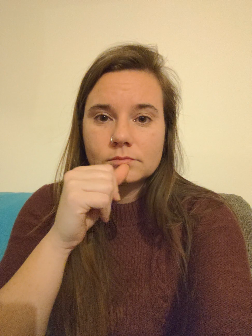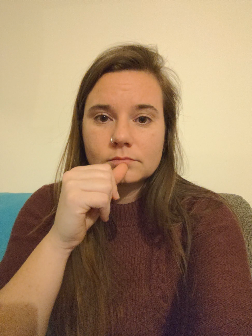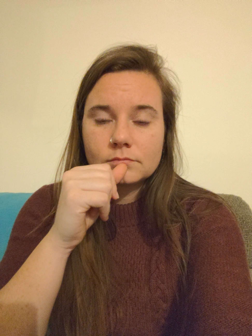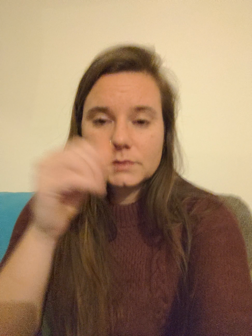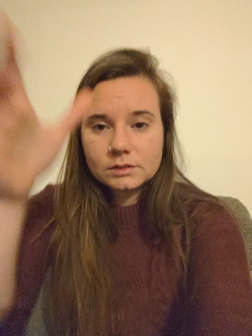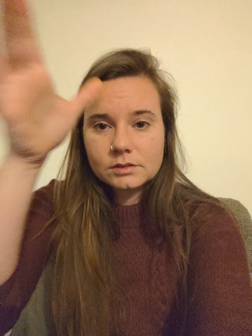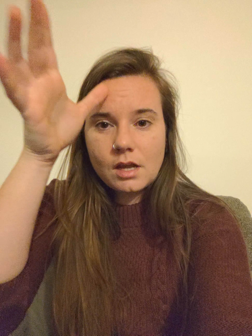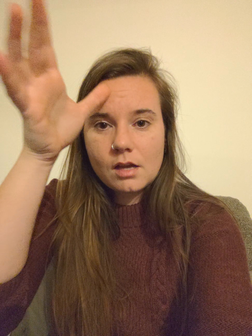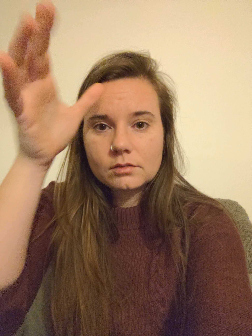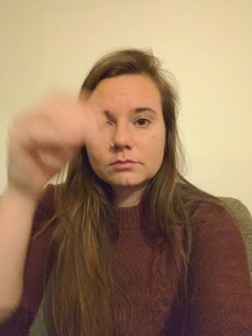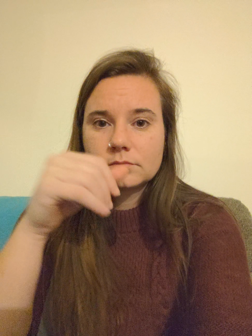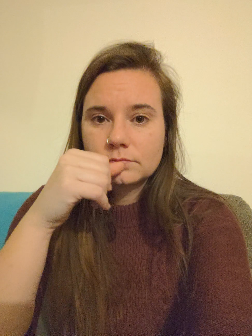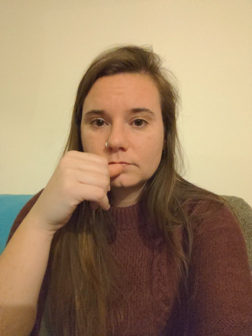dad